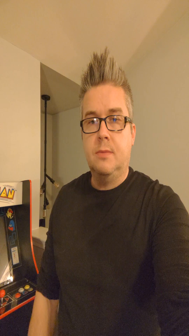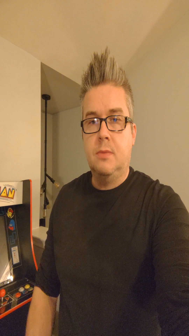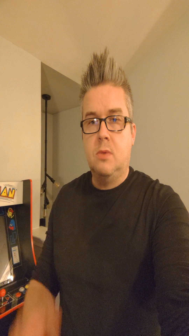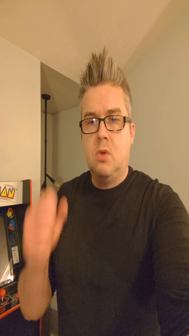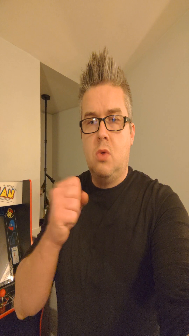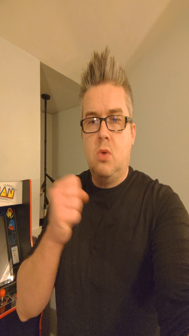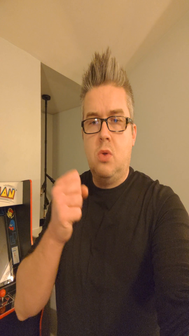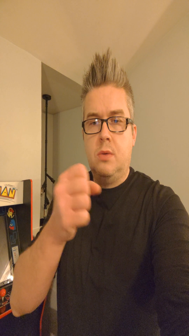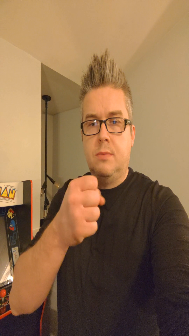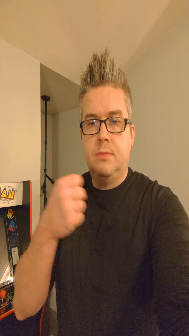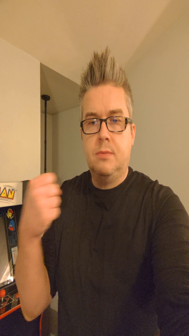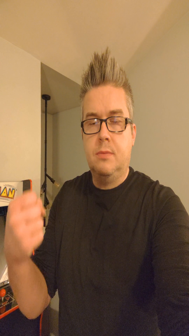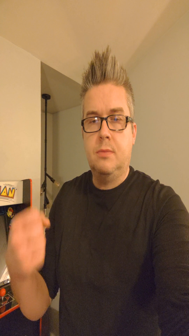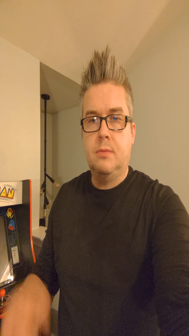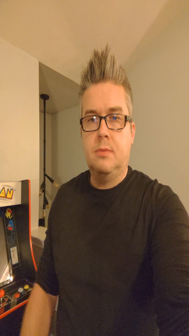refrigerator